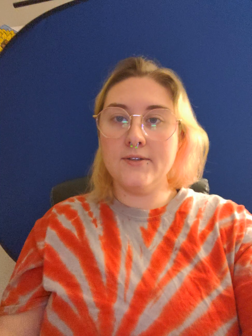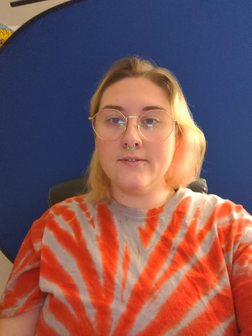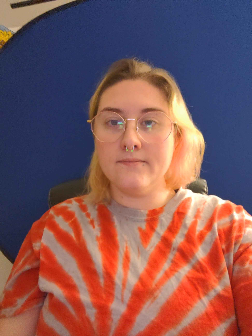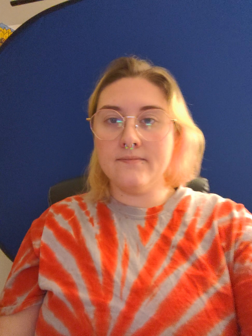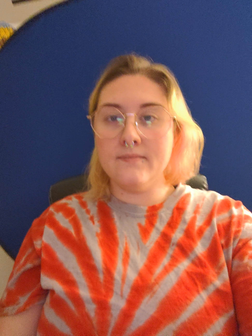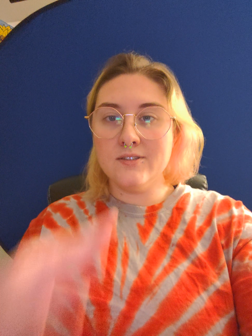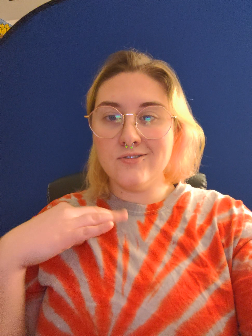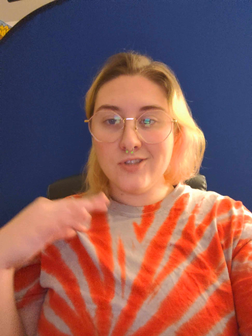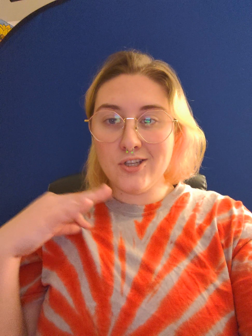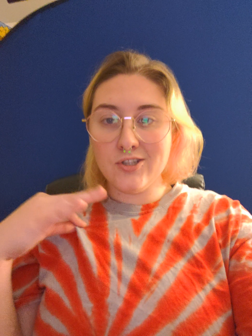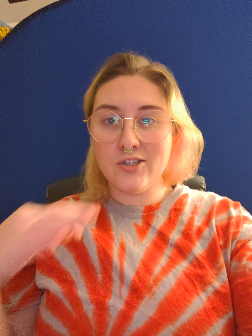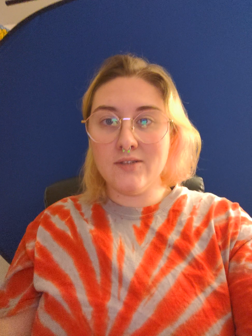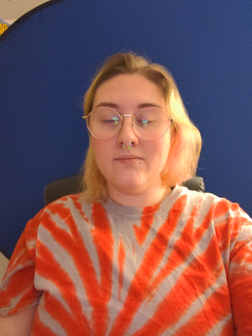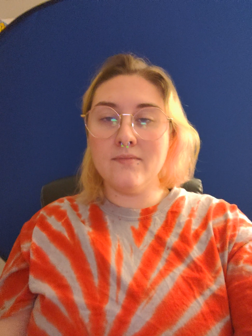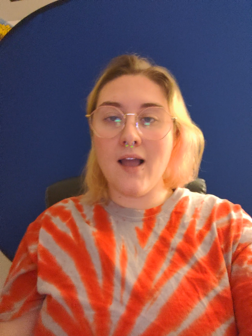shirt